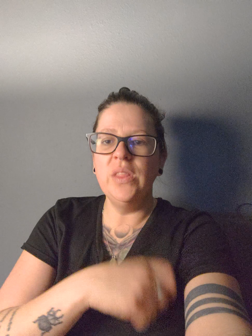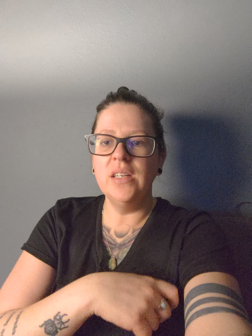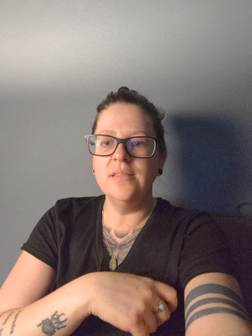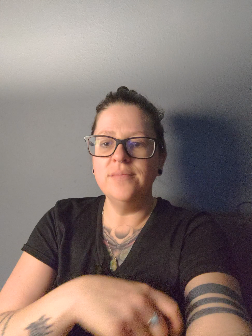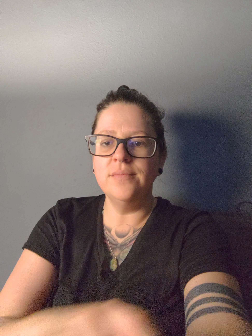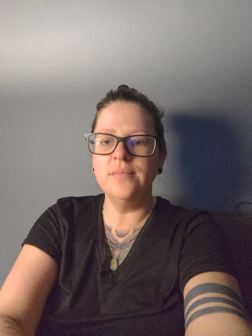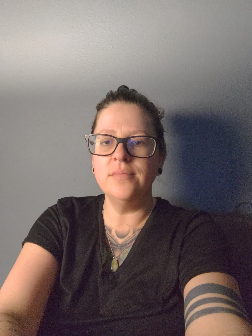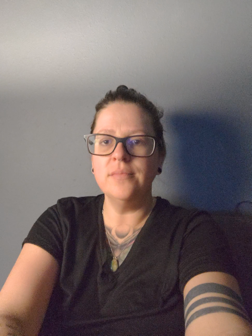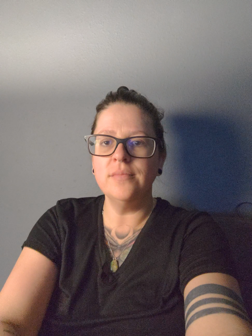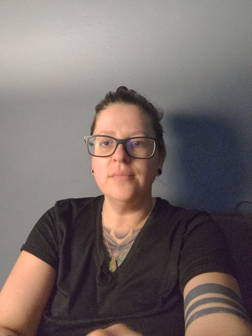tooth